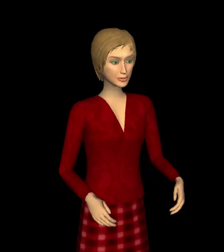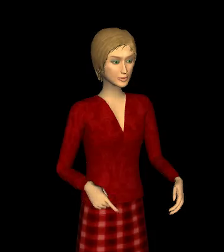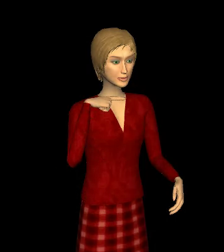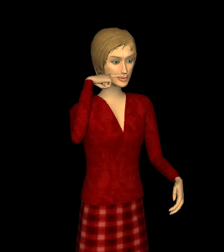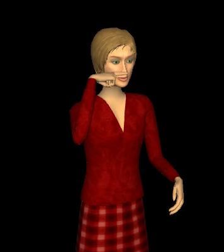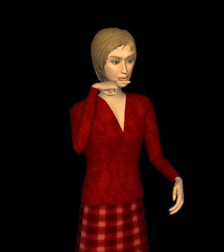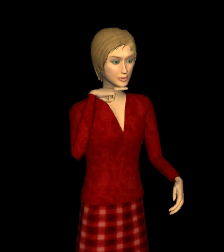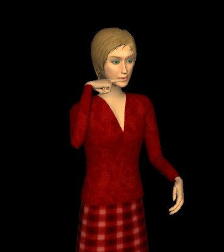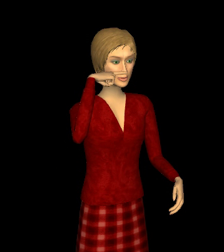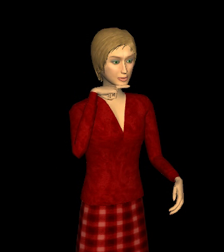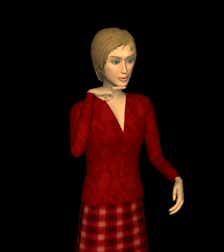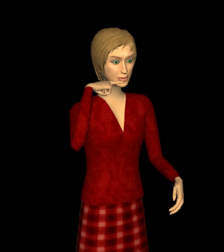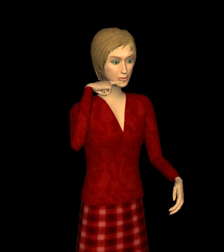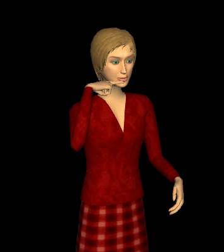يتحدث